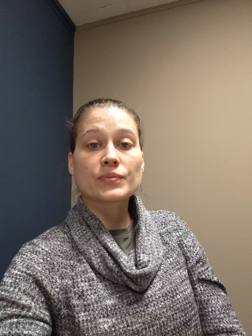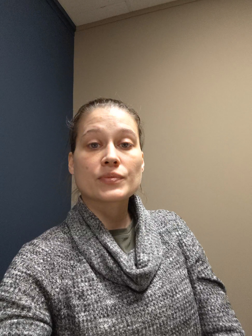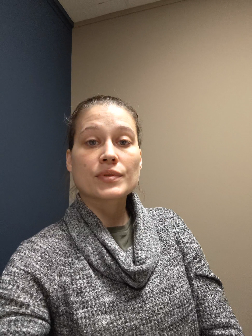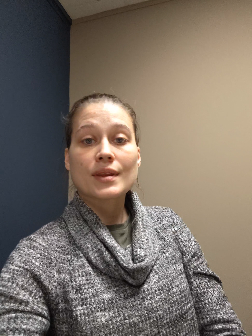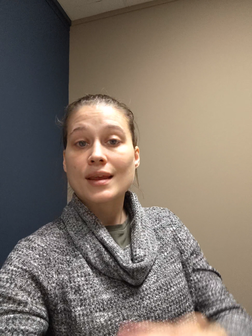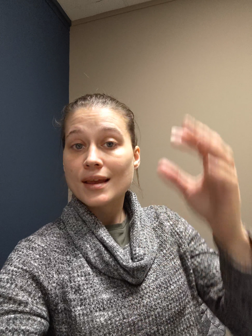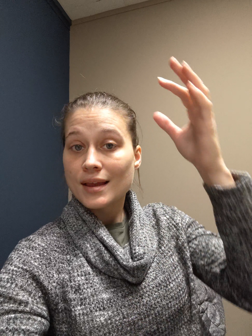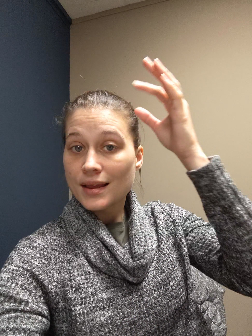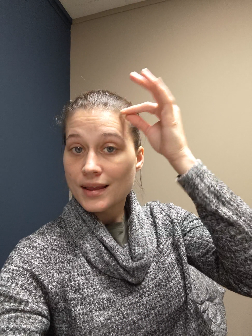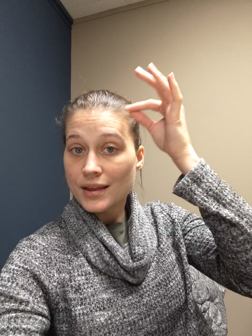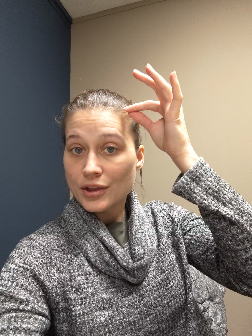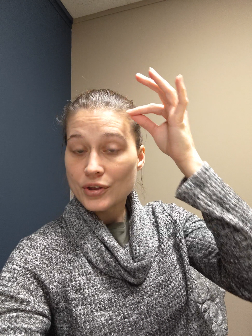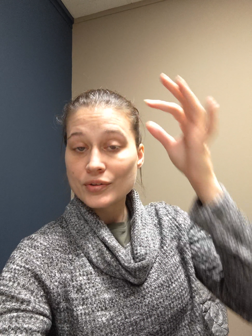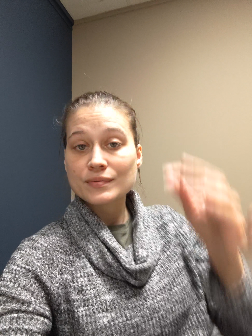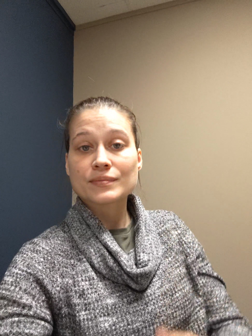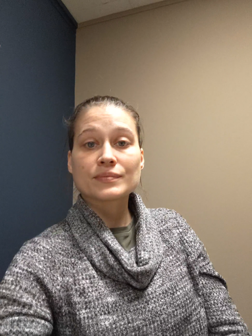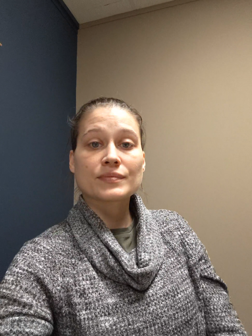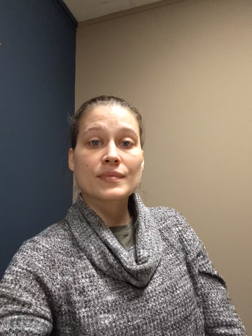hair